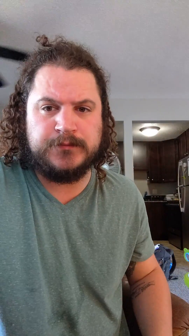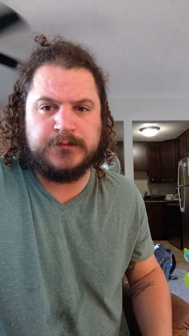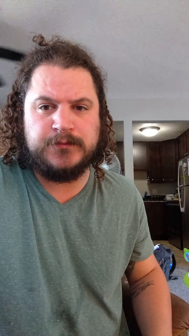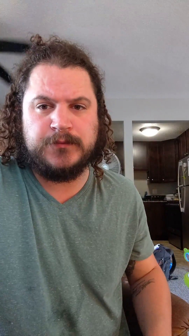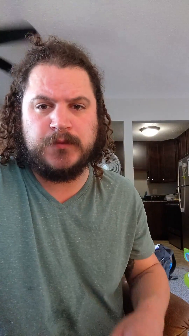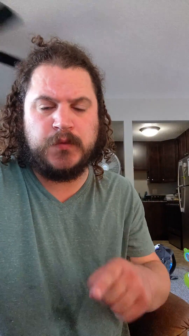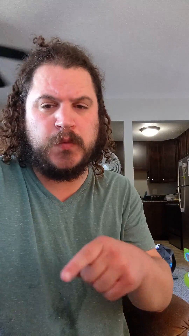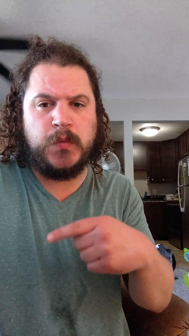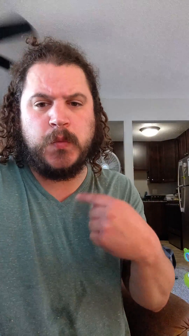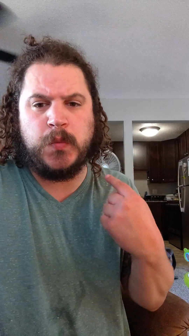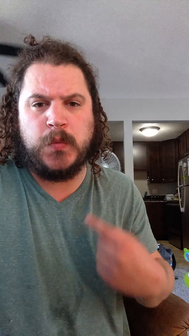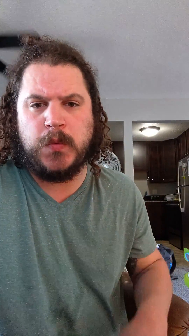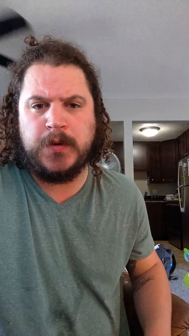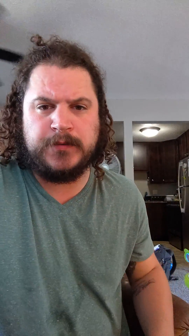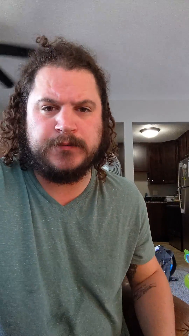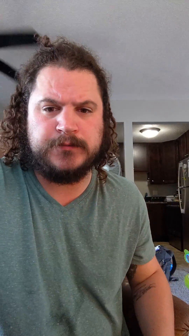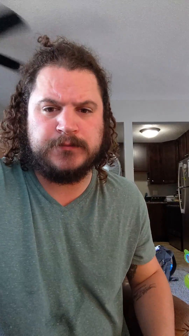long